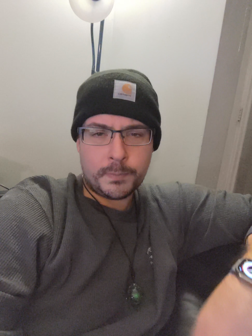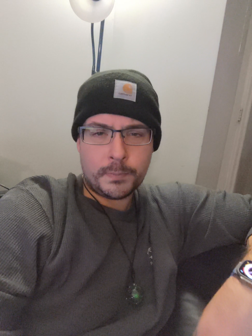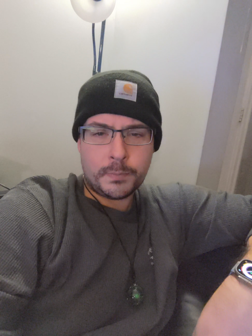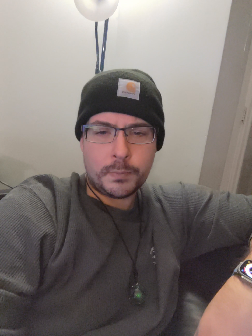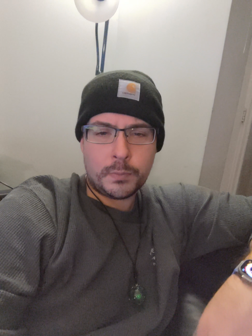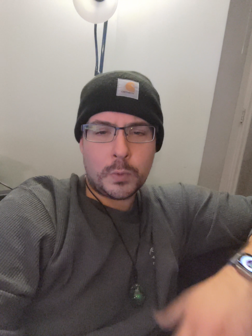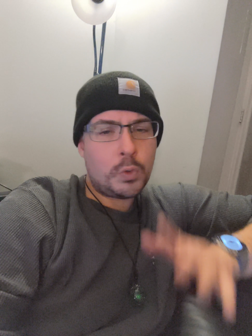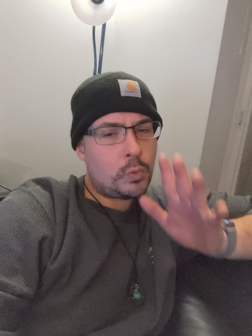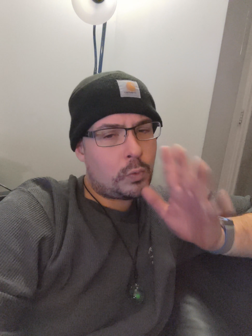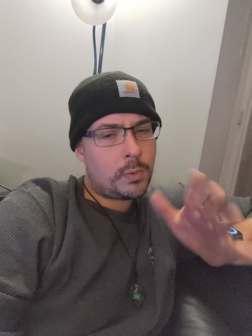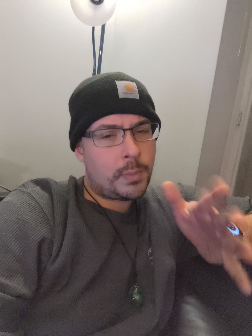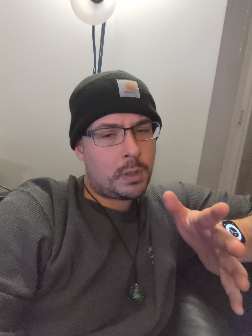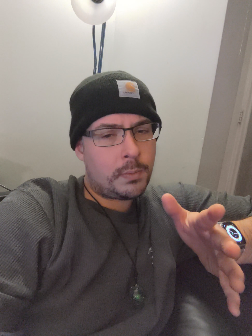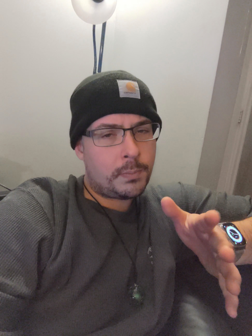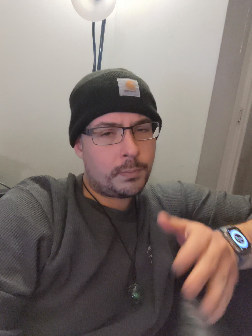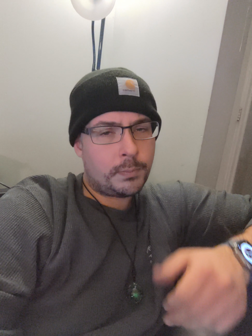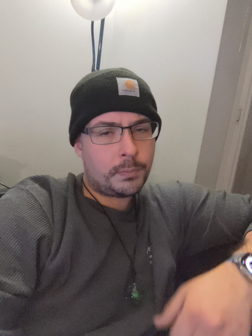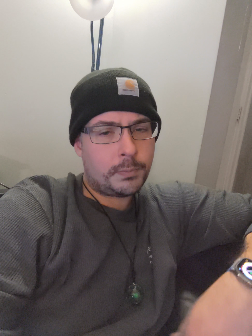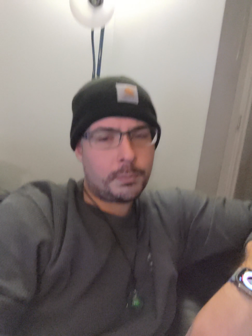grandma